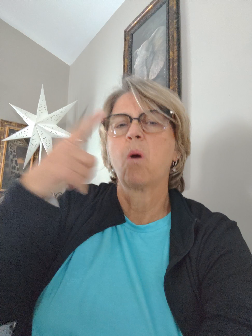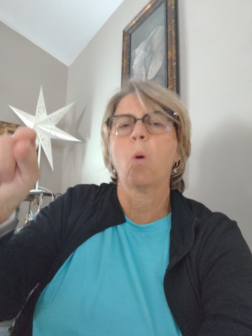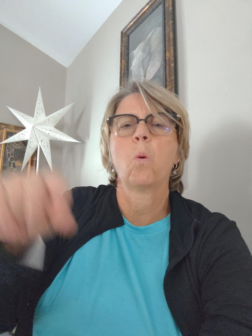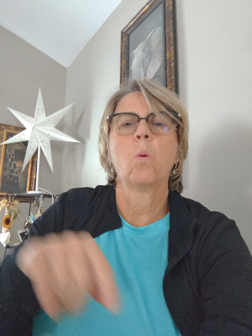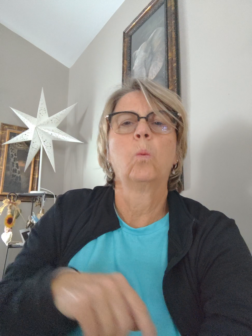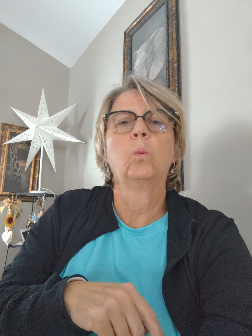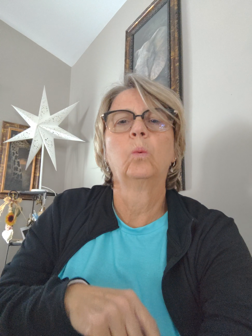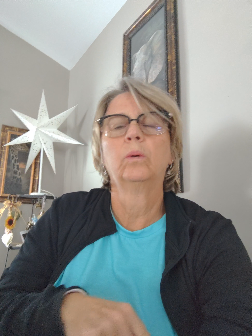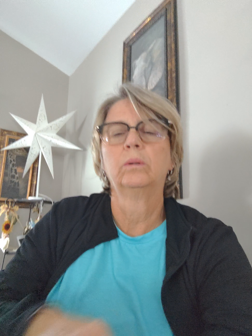go